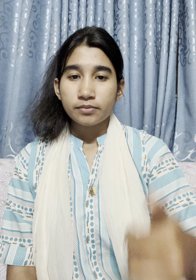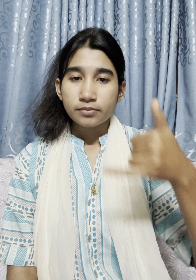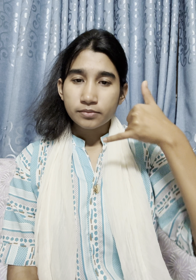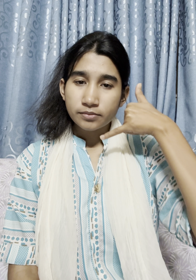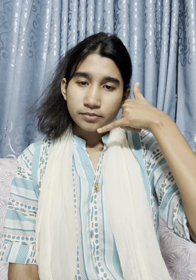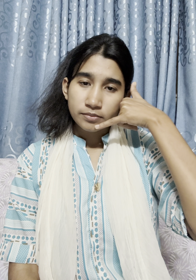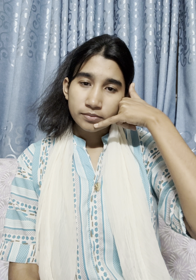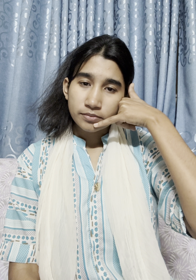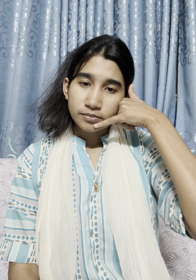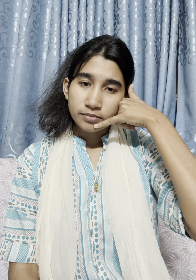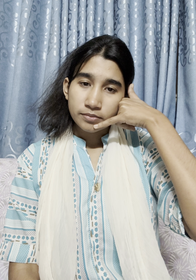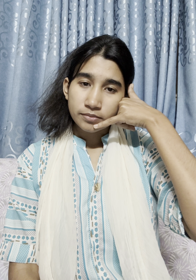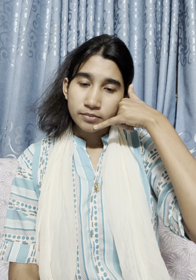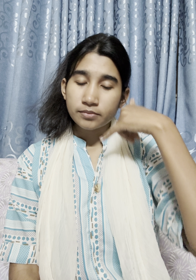টেলিফোন